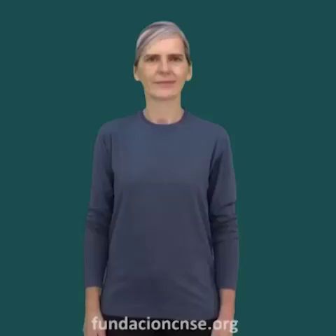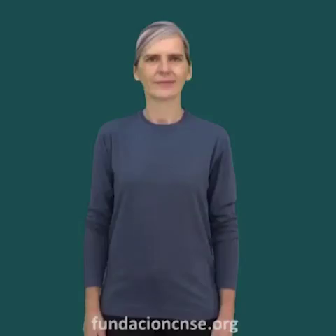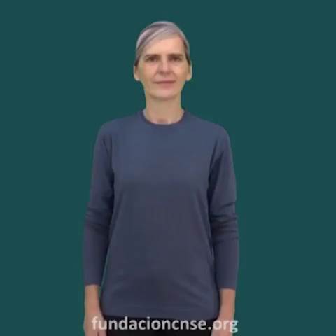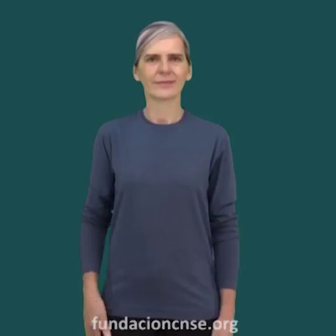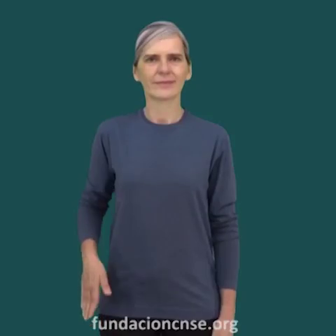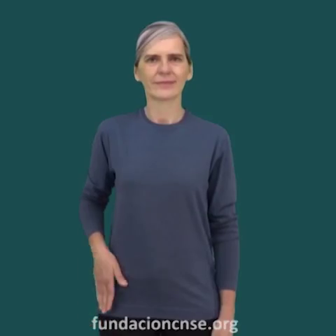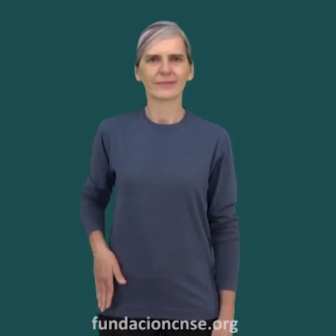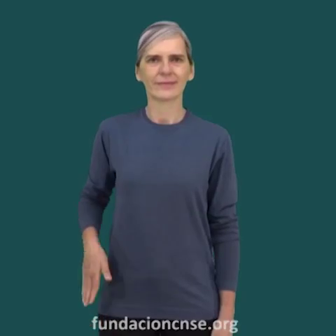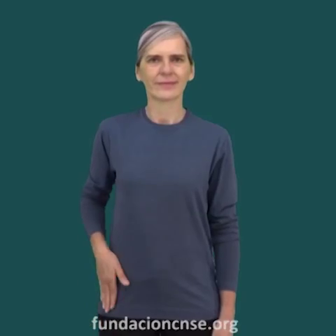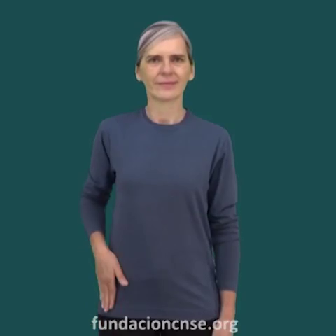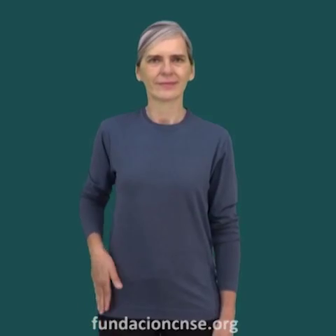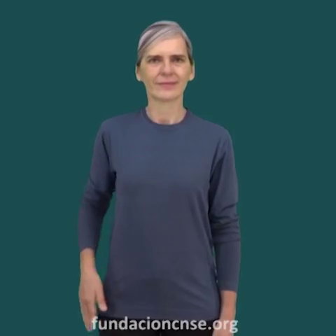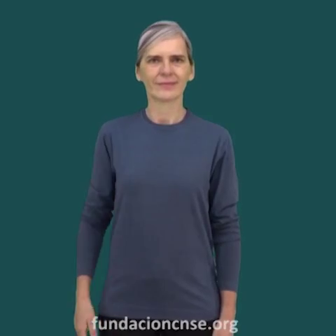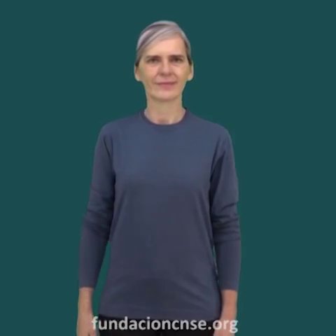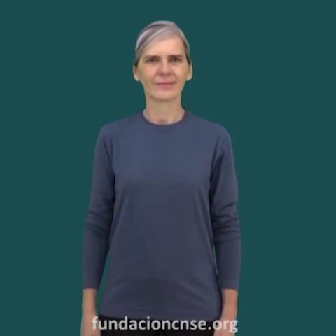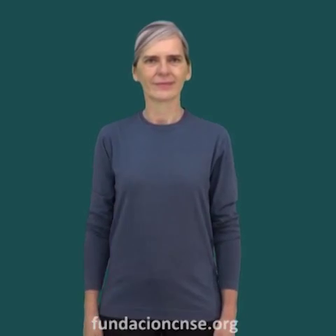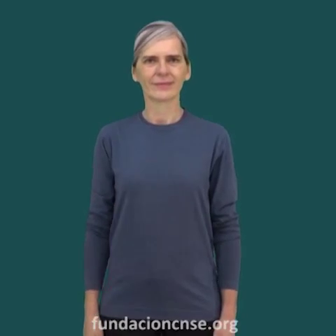pierna